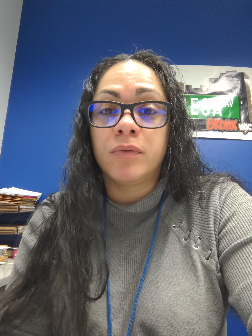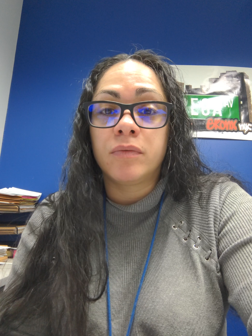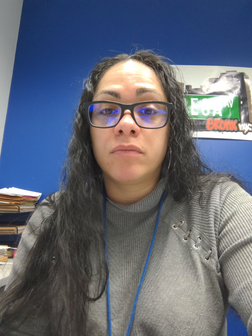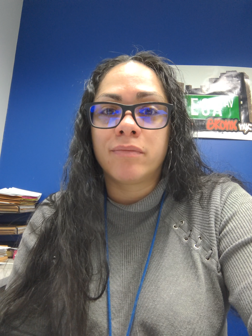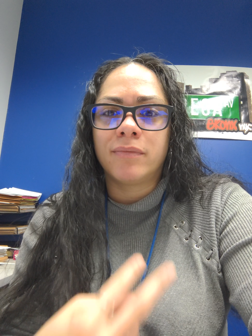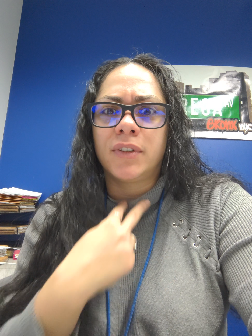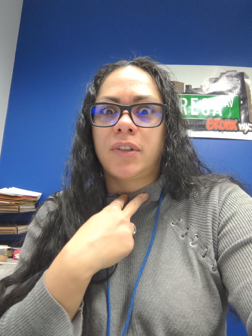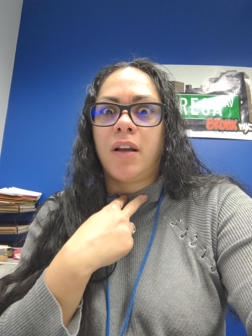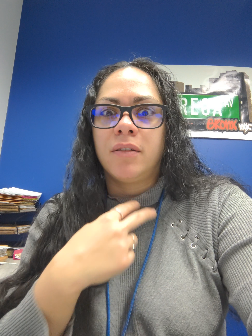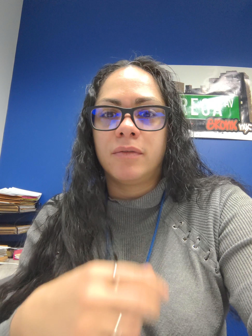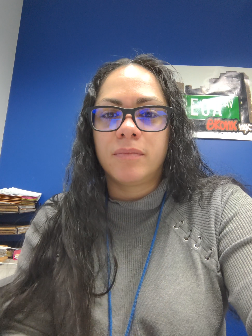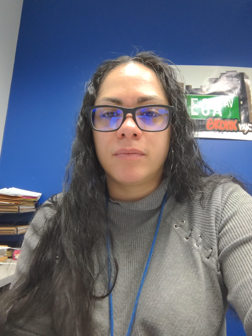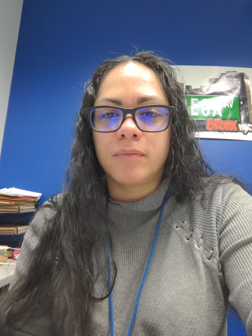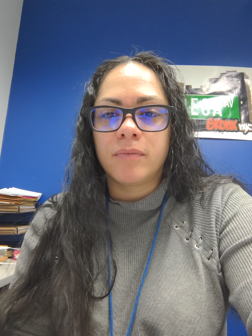stuck